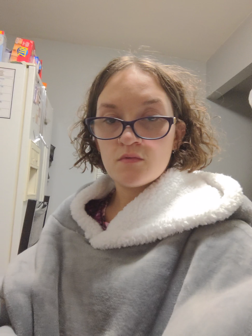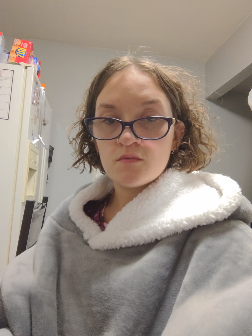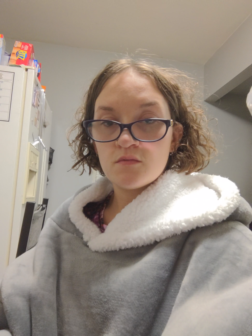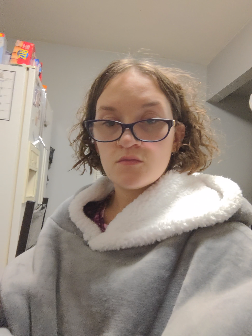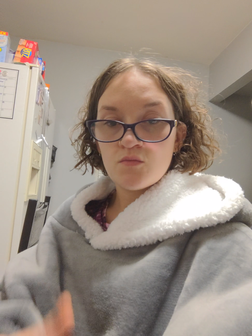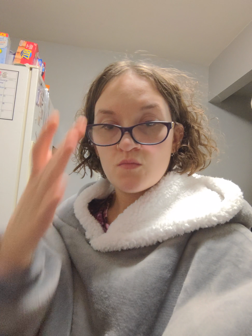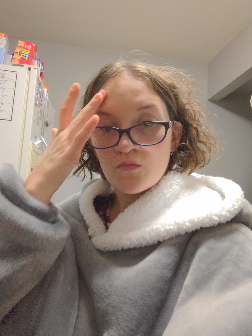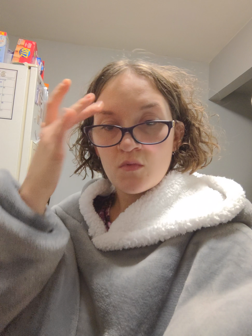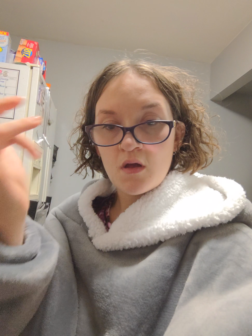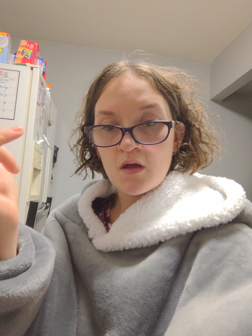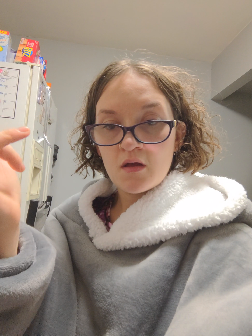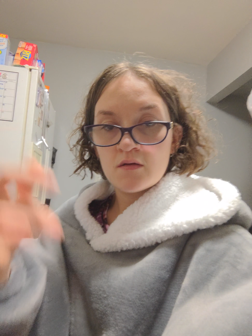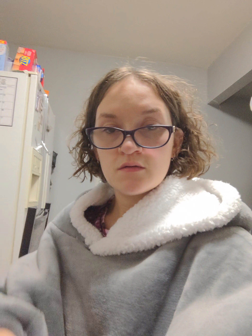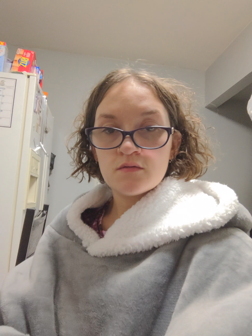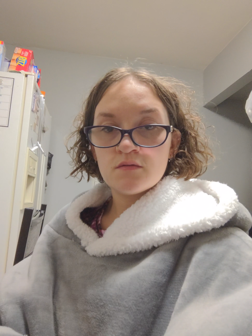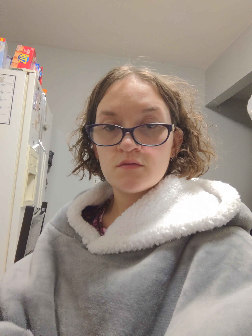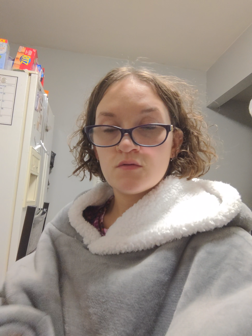why